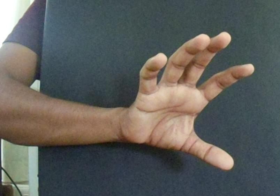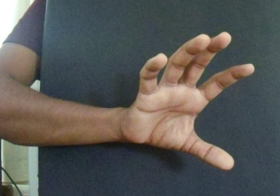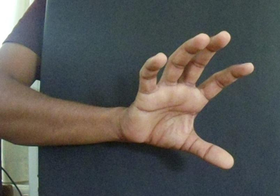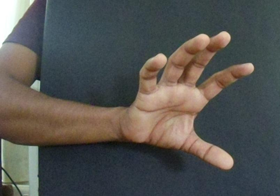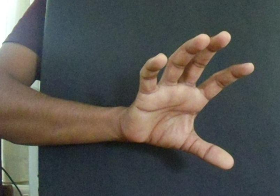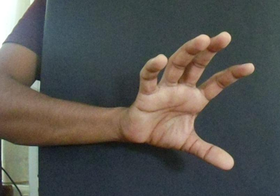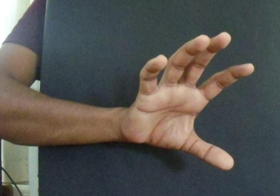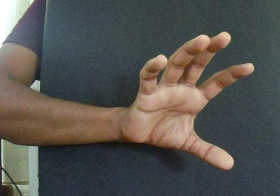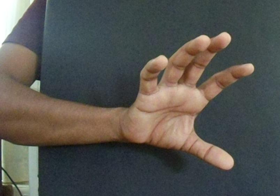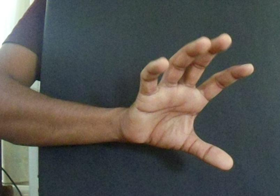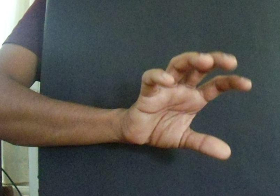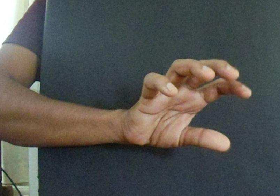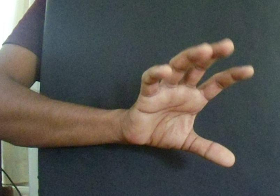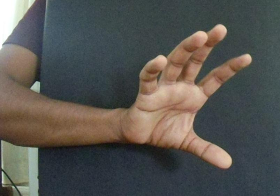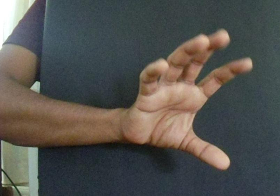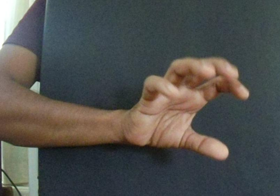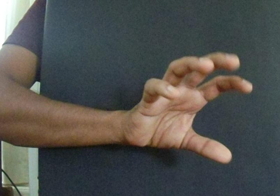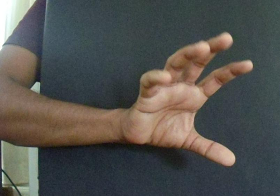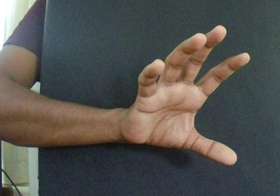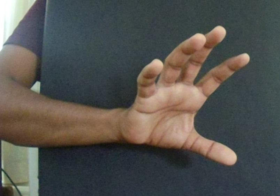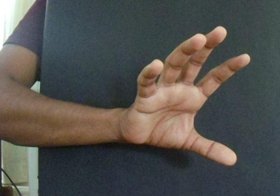pain